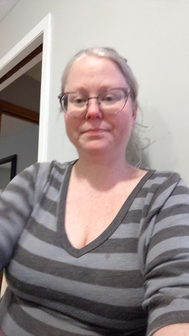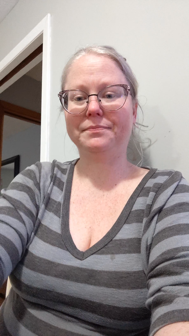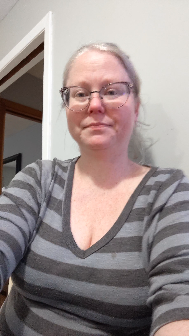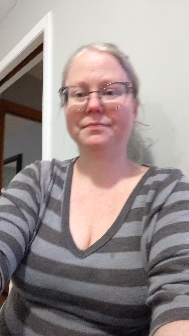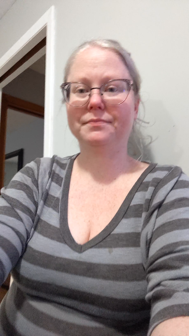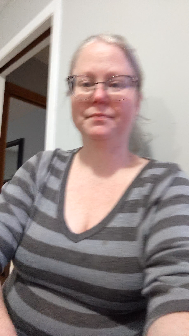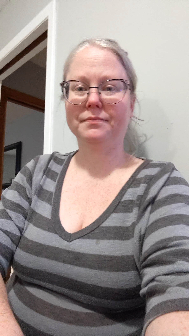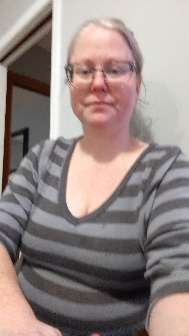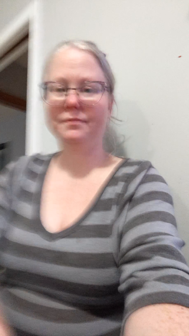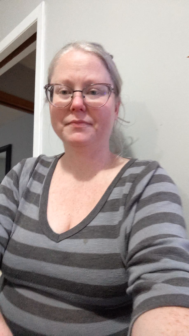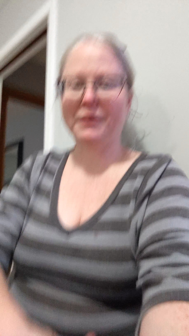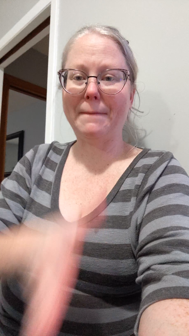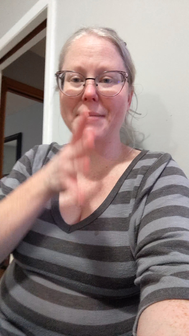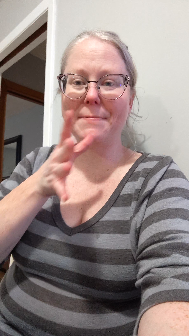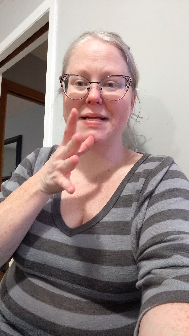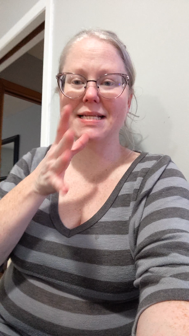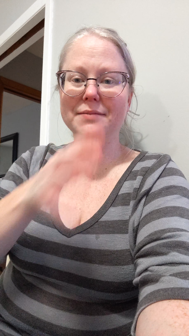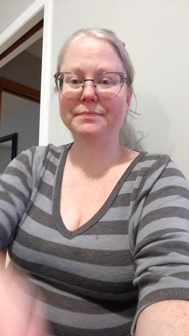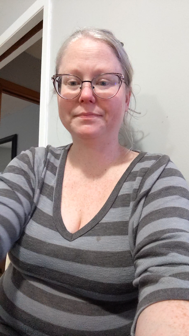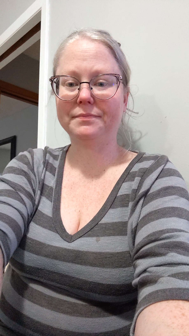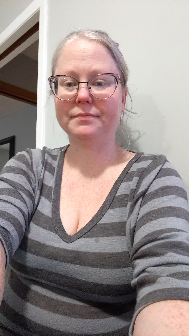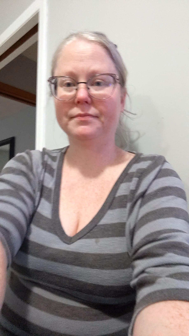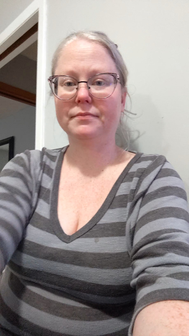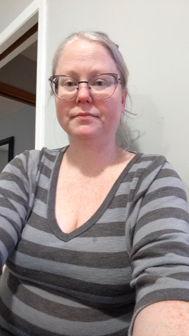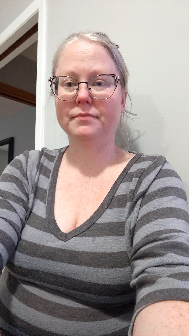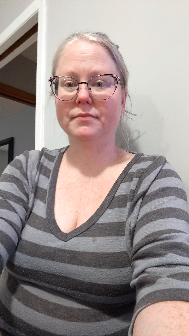mommy